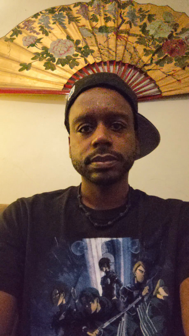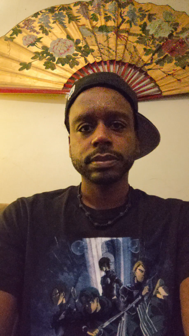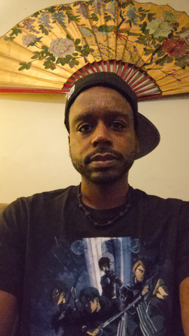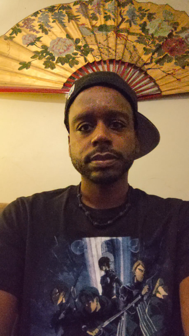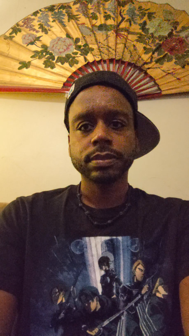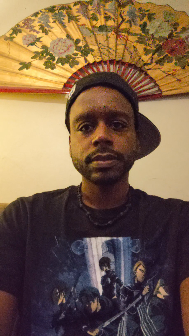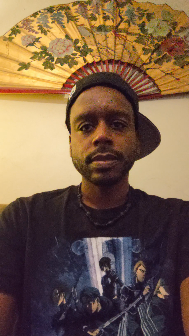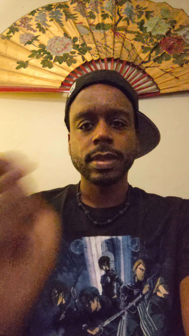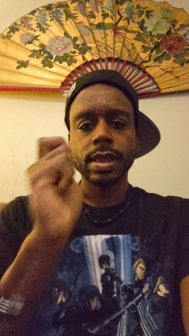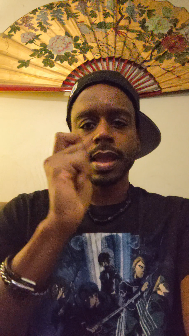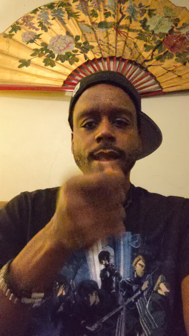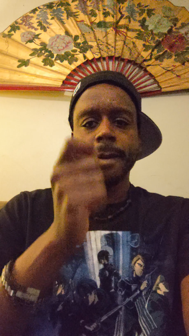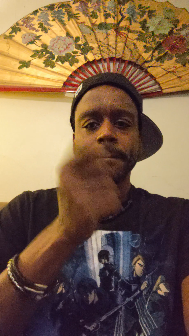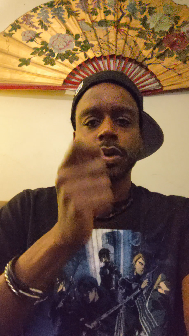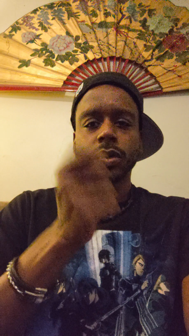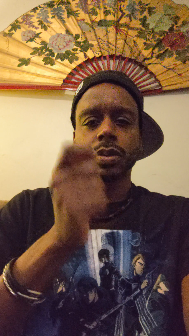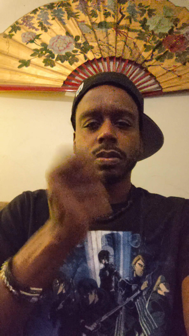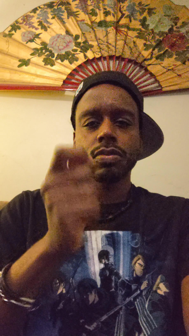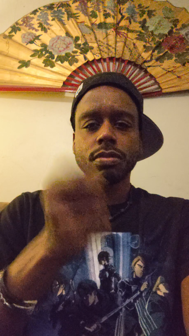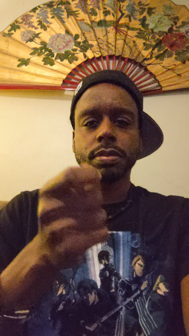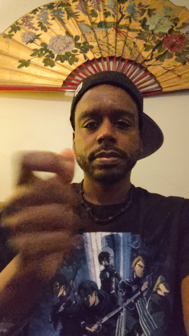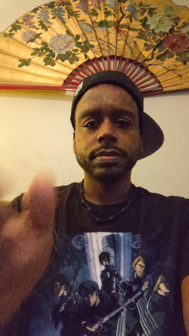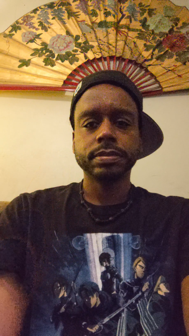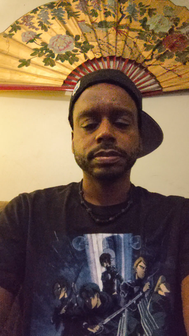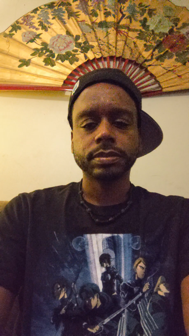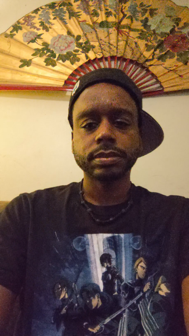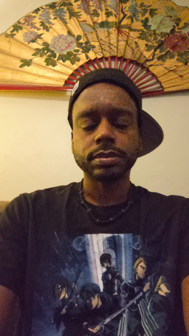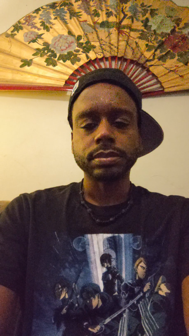hammer